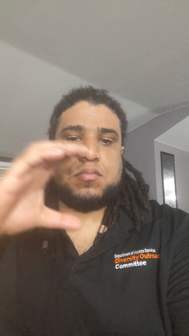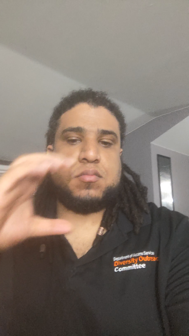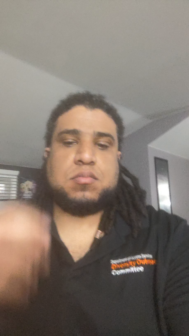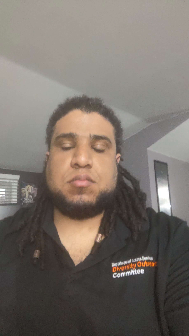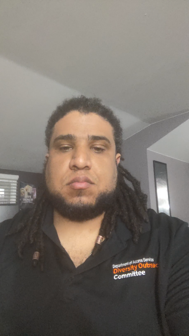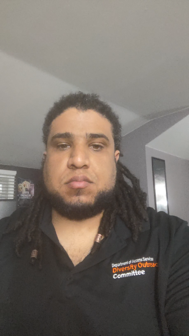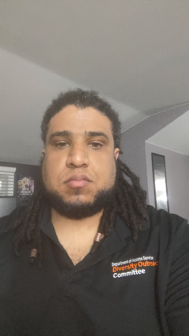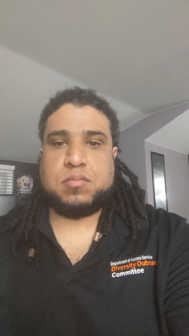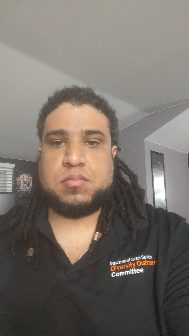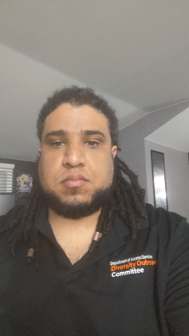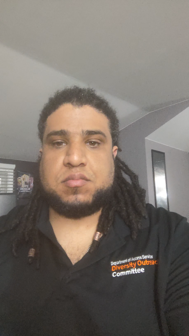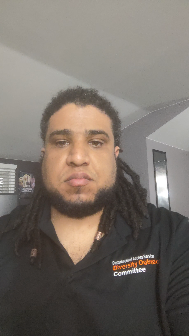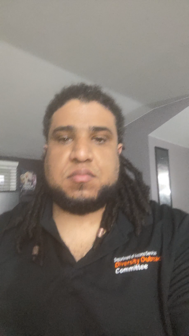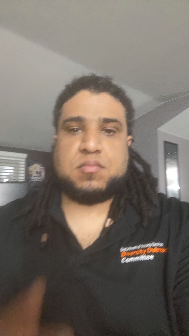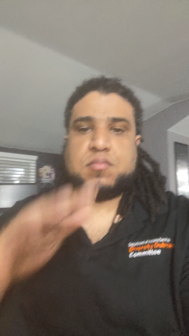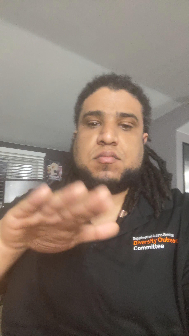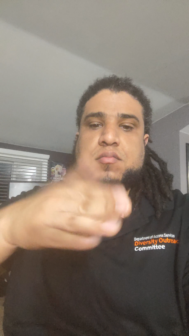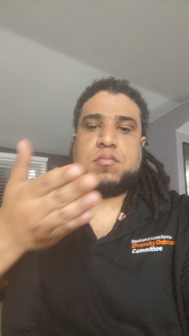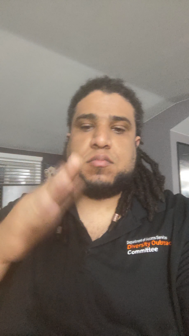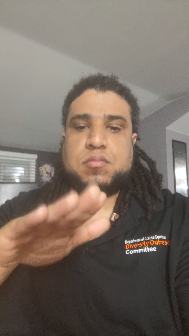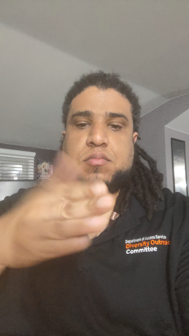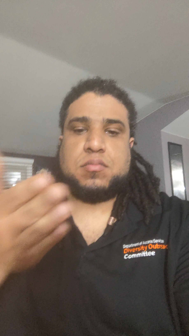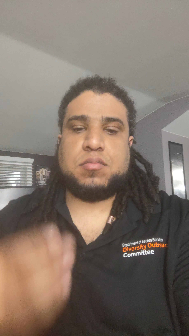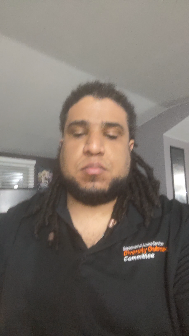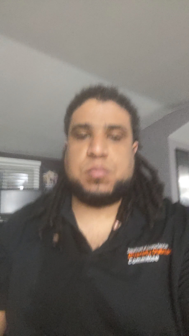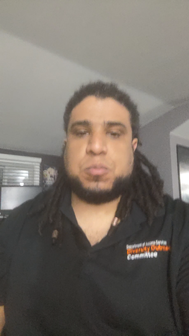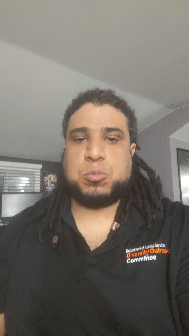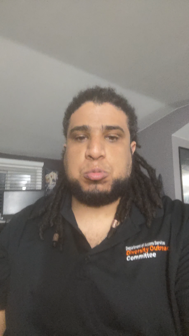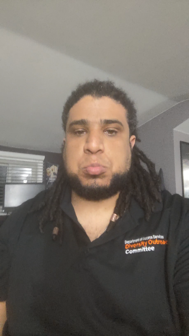kitchen